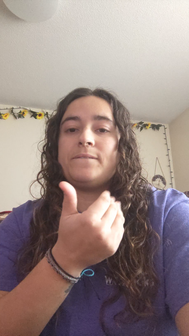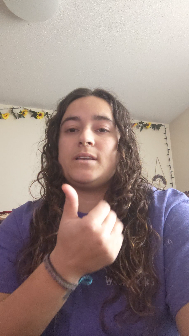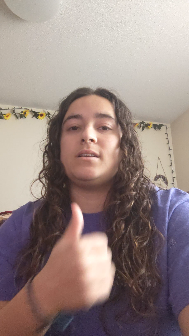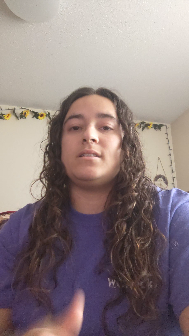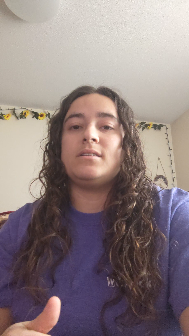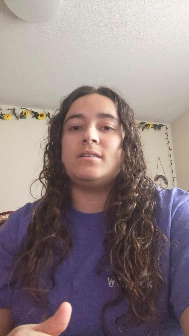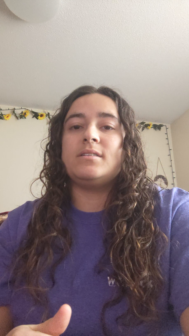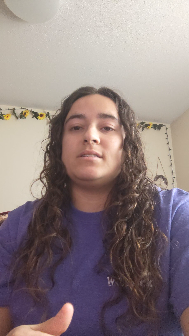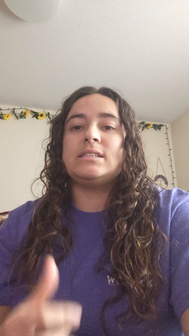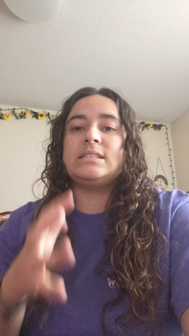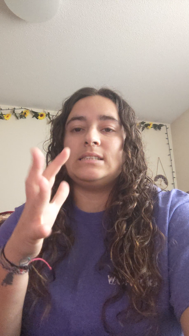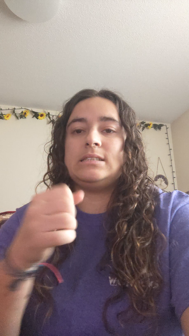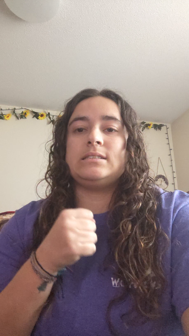get